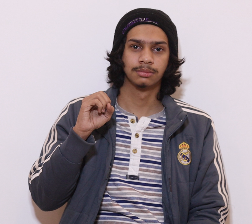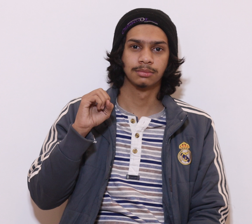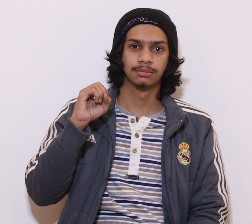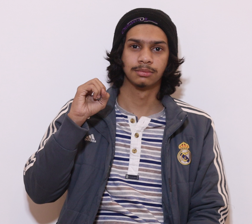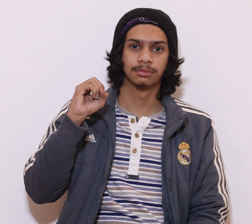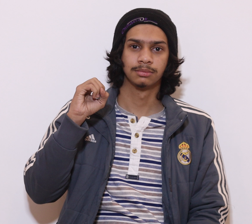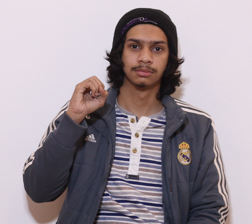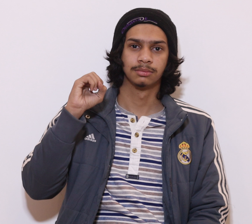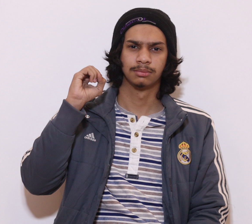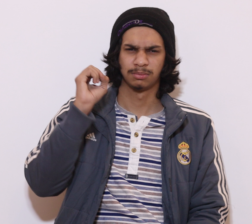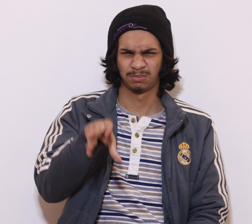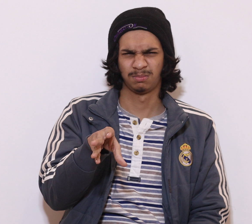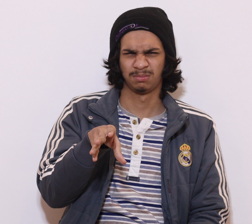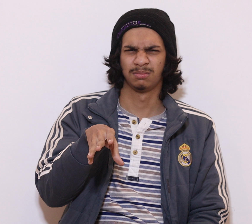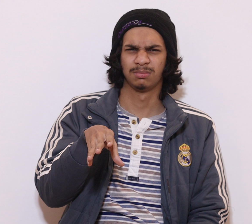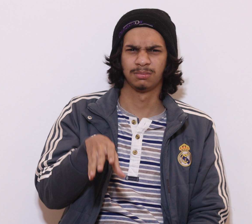bad